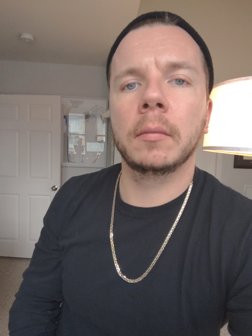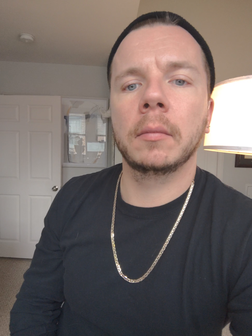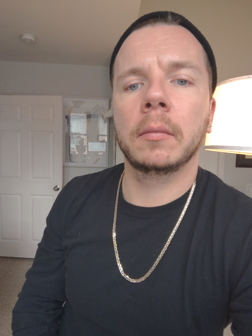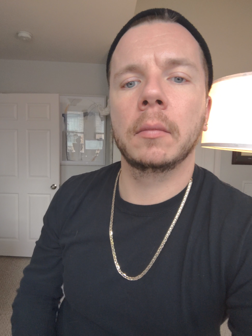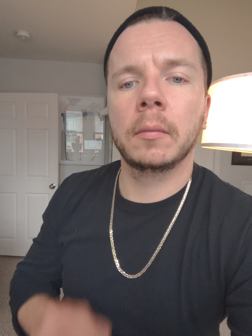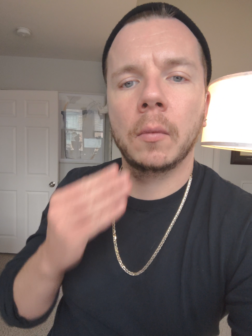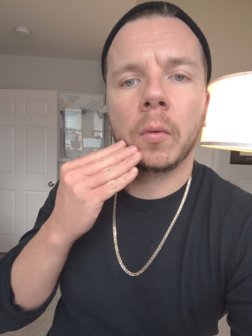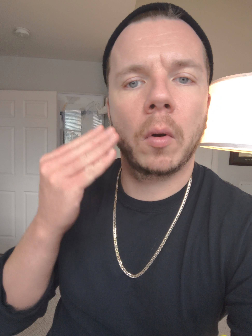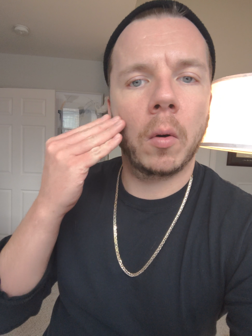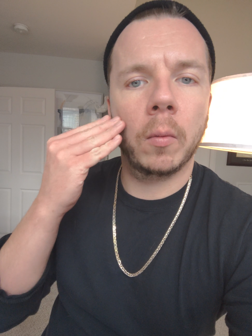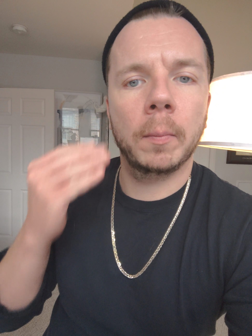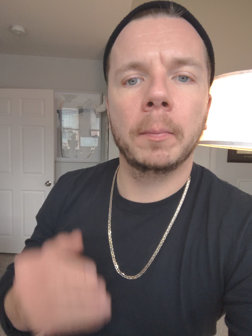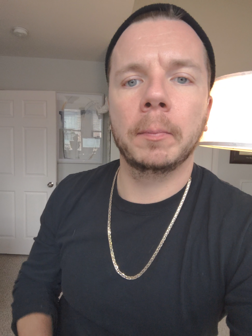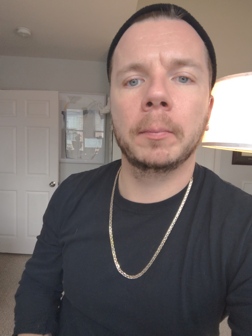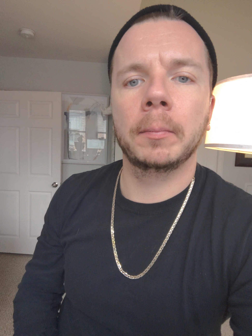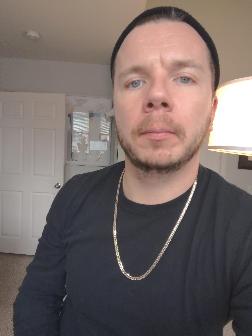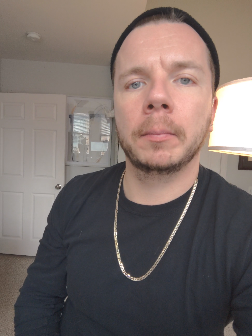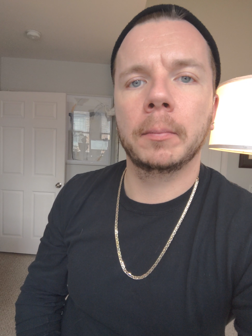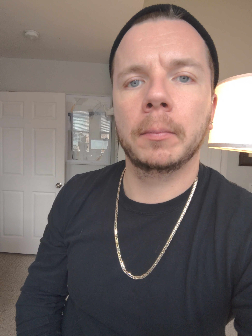home